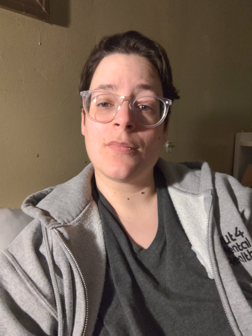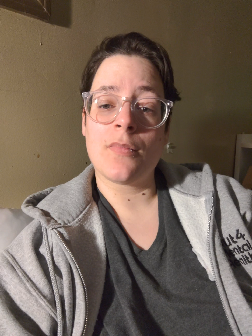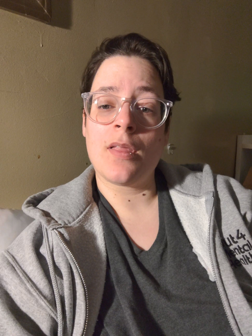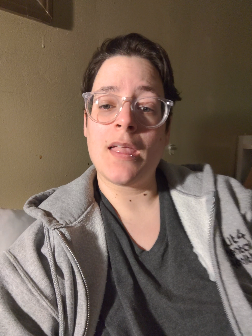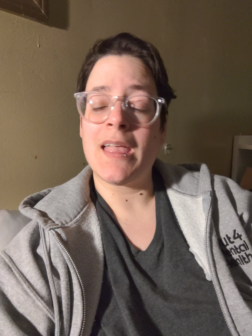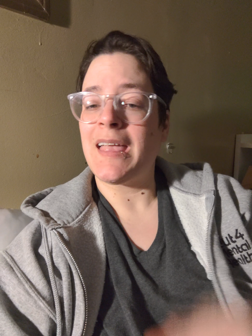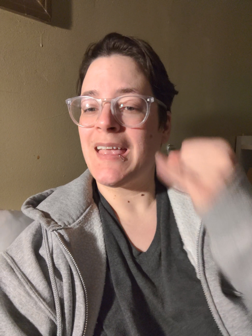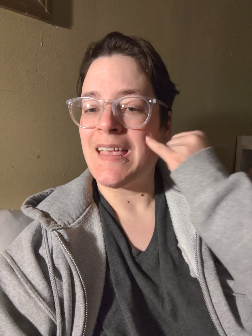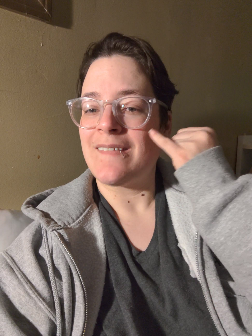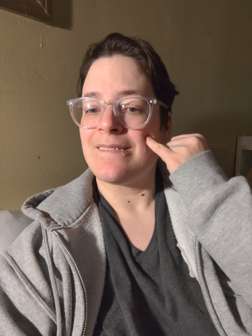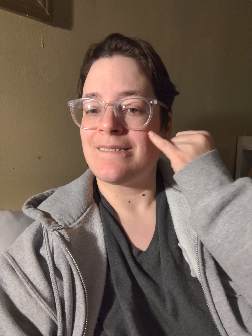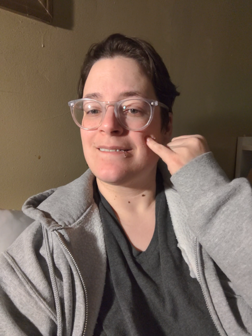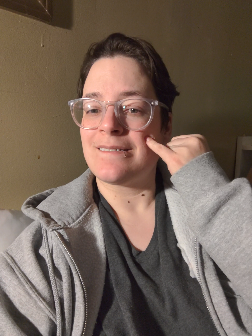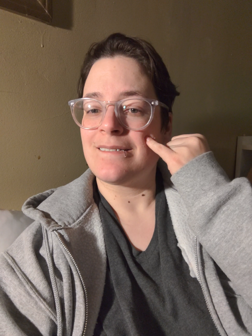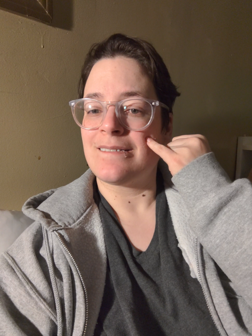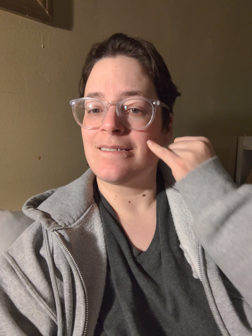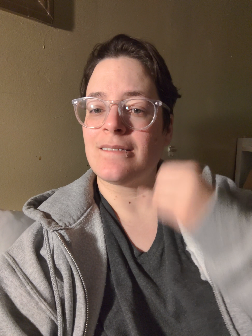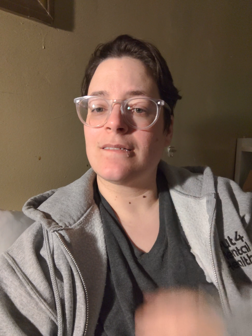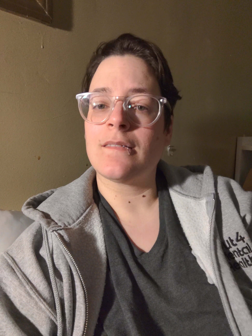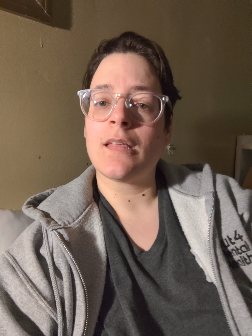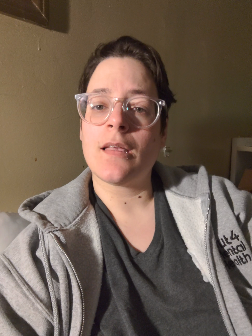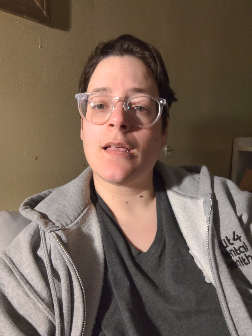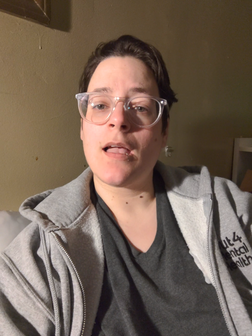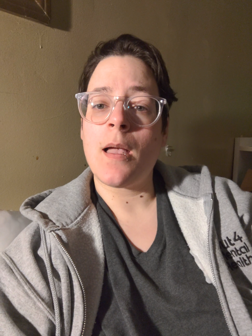if